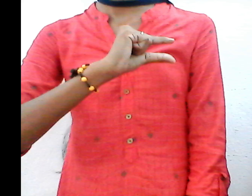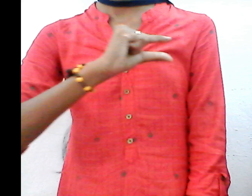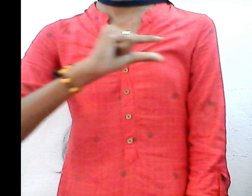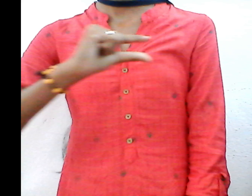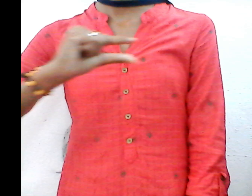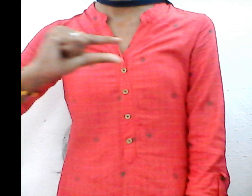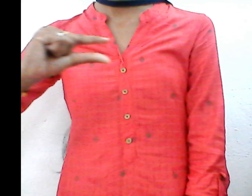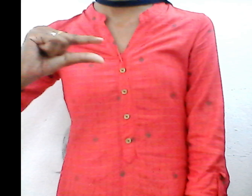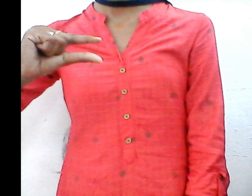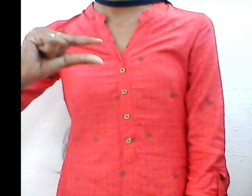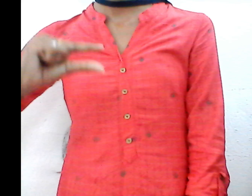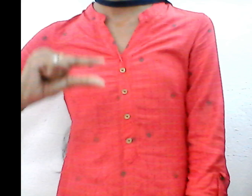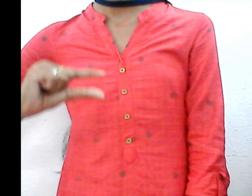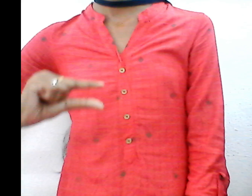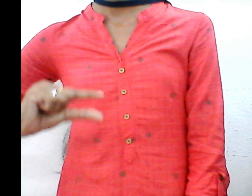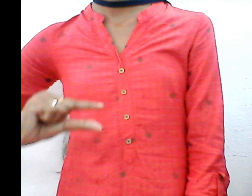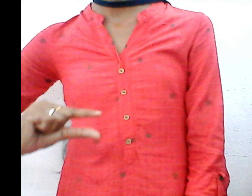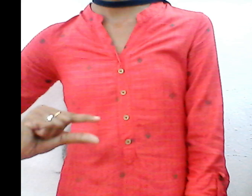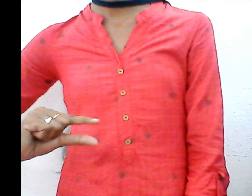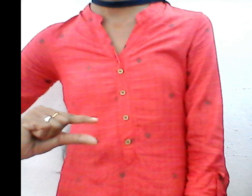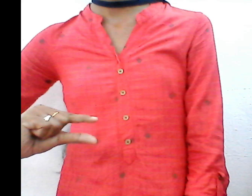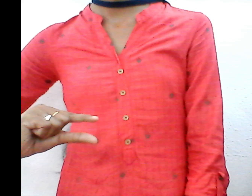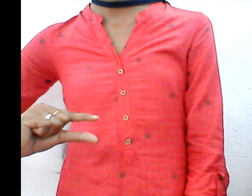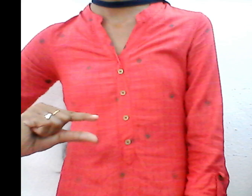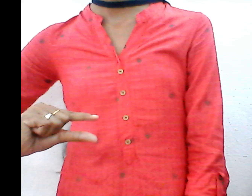ഊ